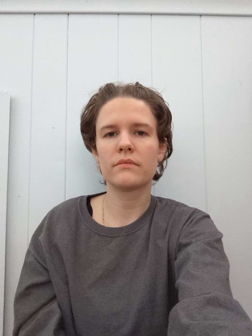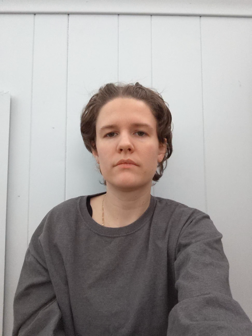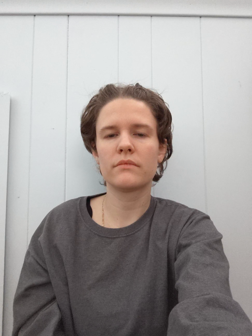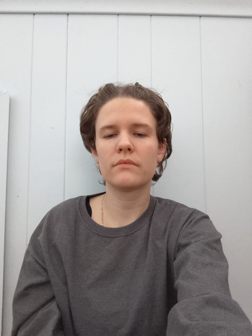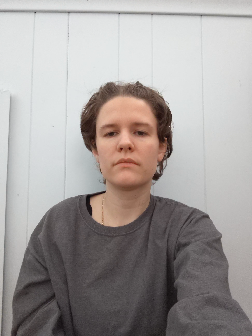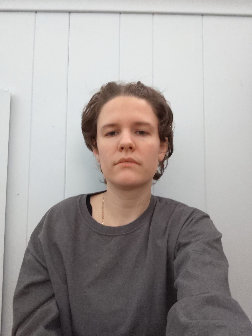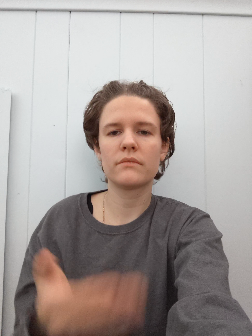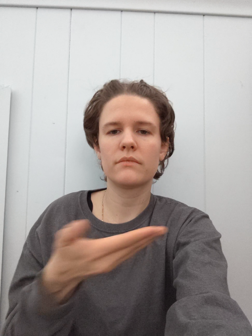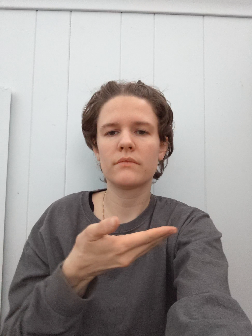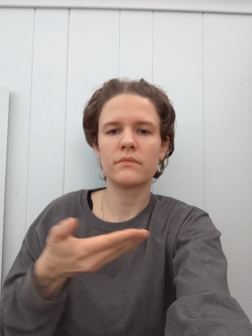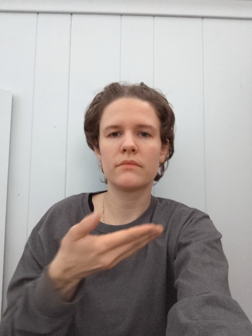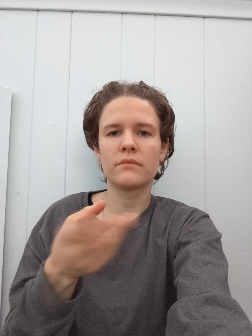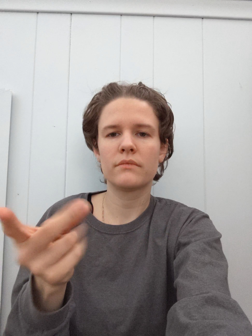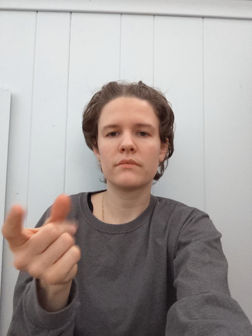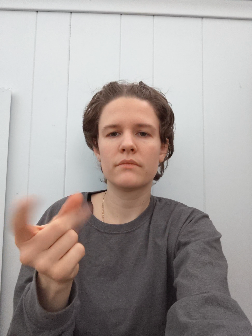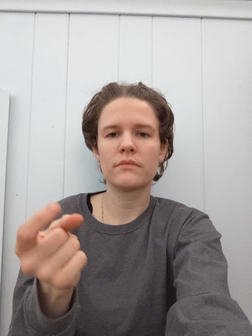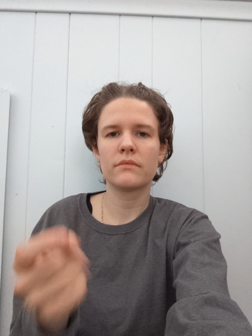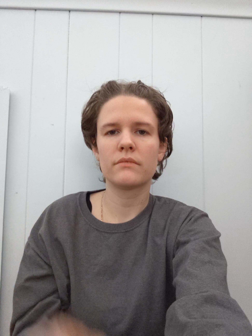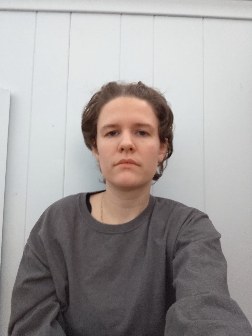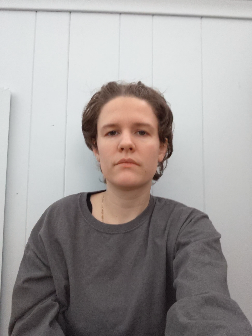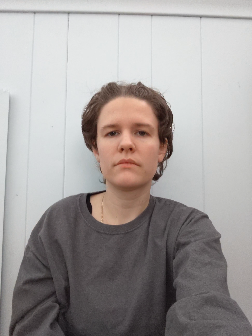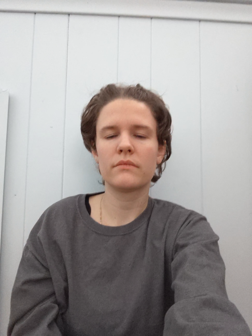puppy